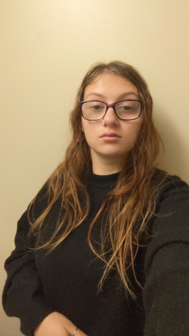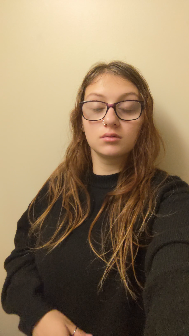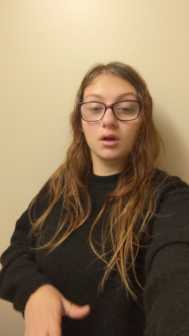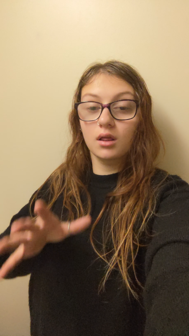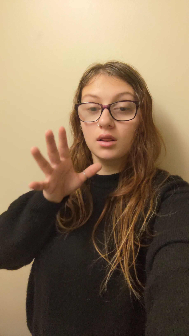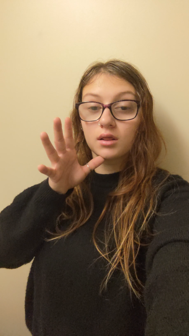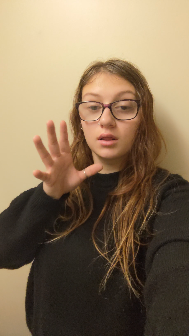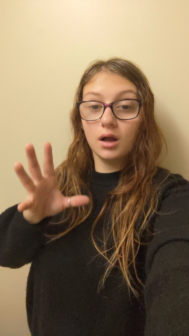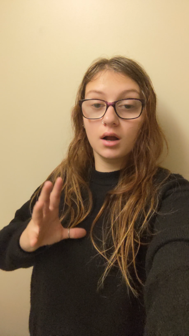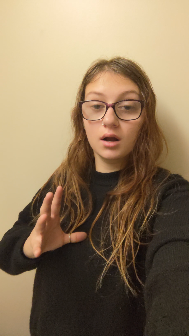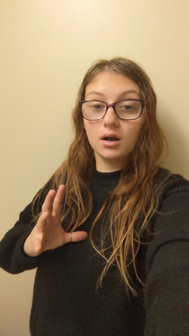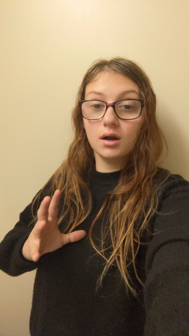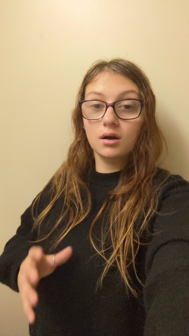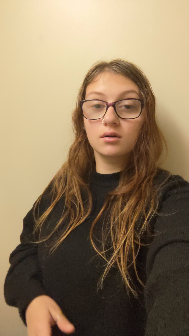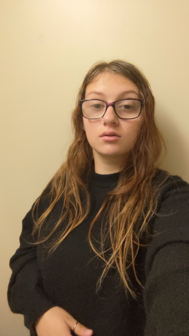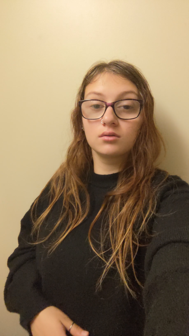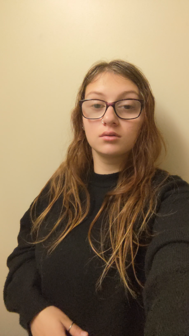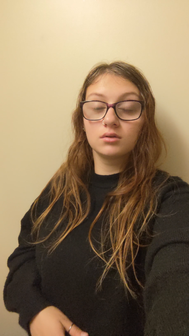lady